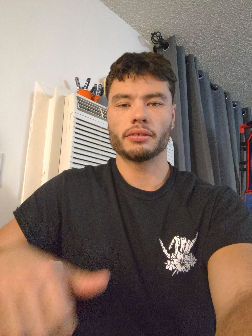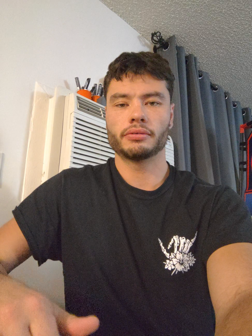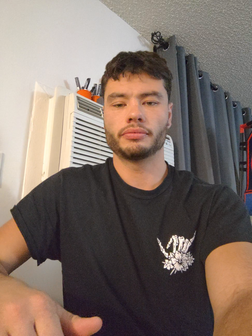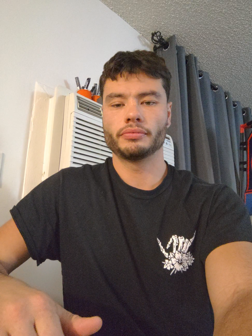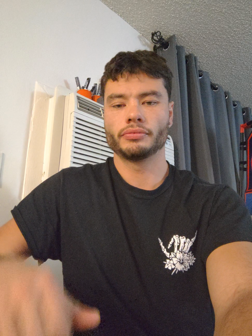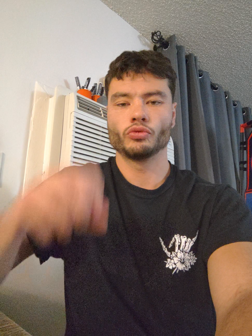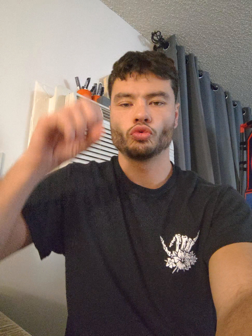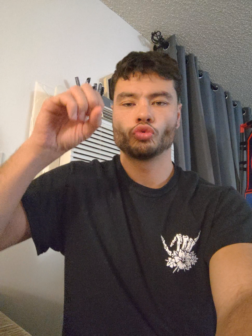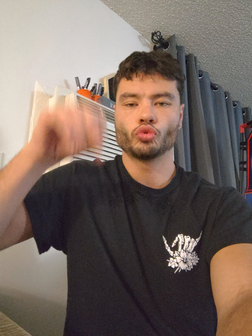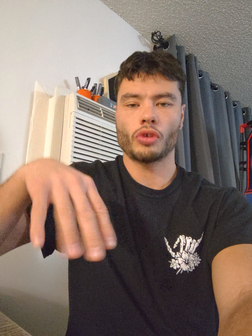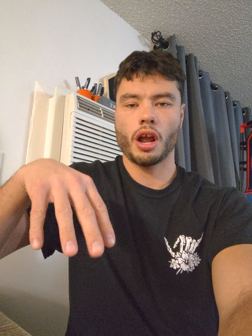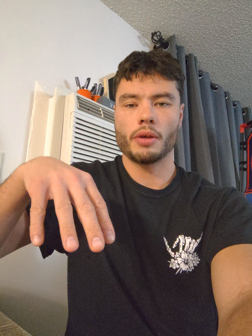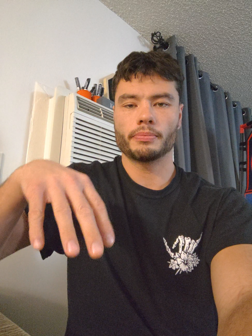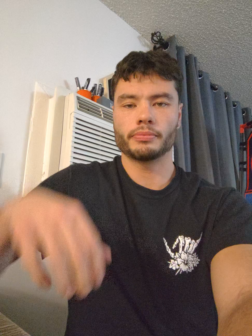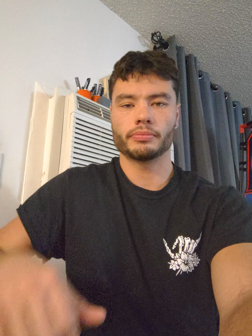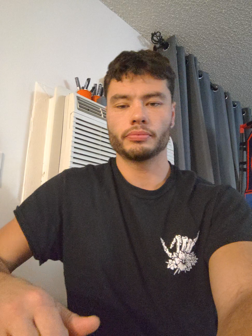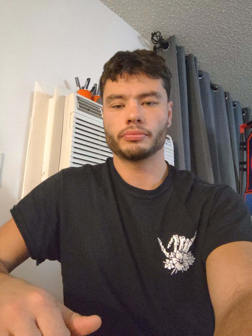drop